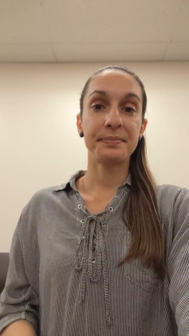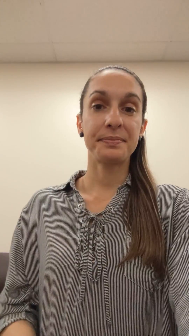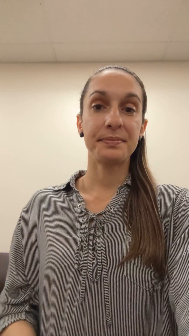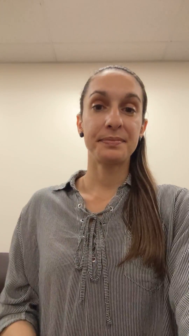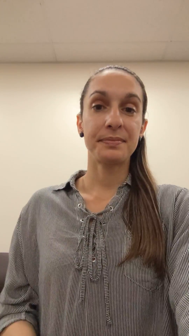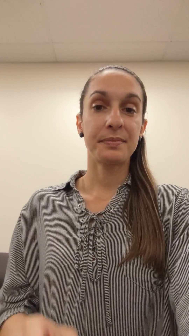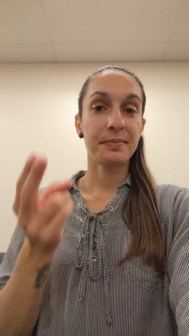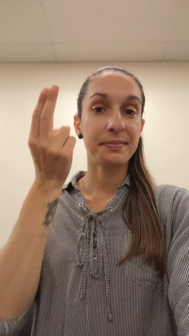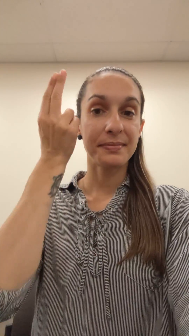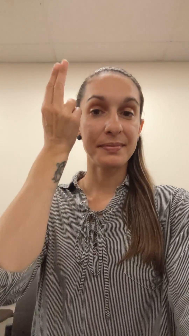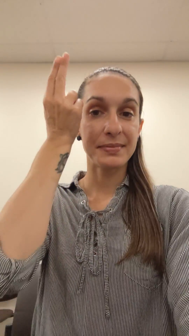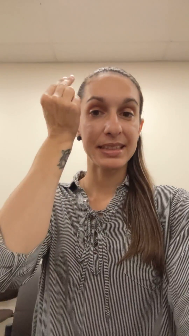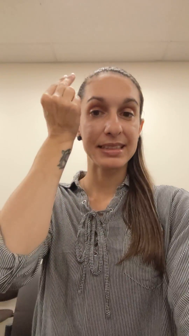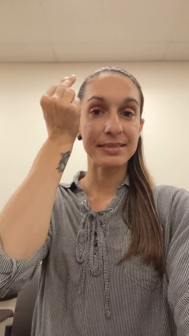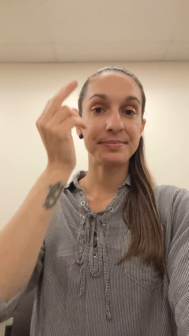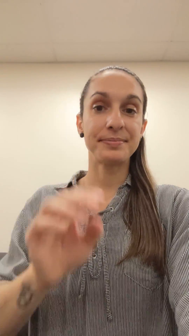rabbit